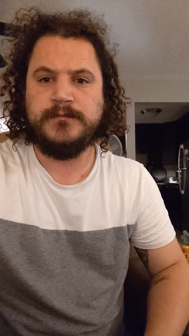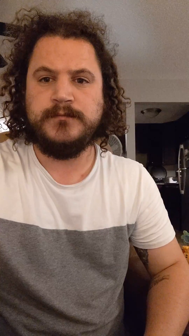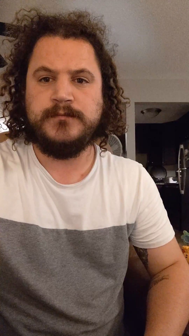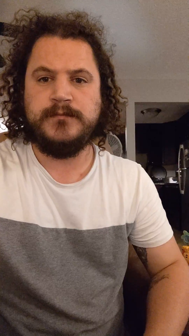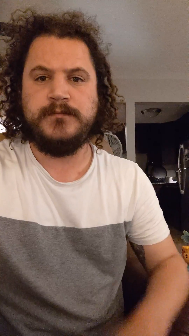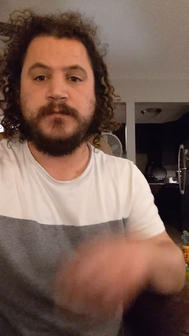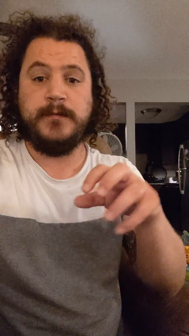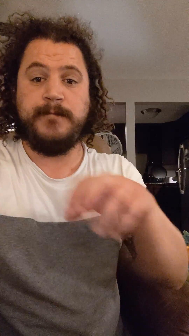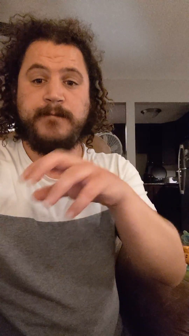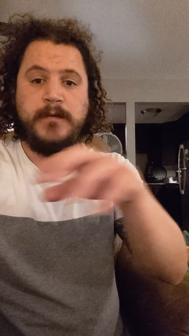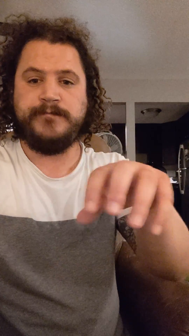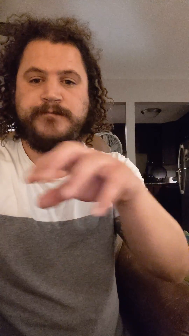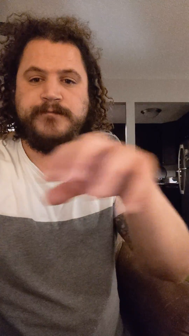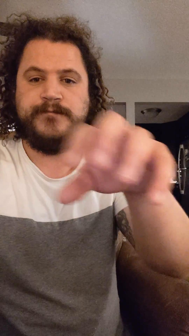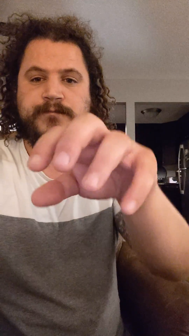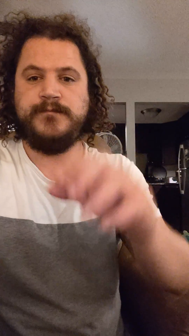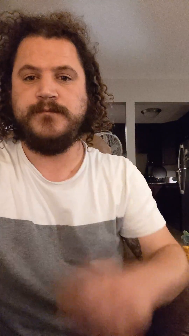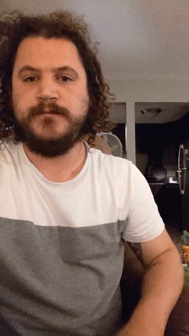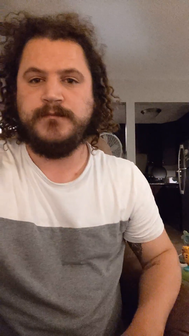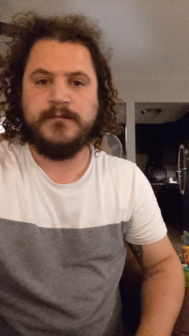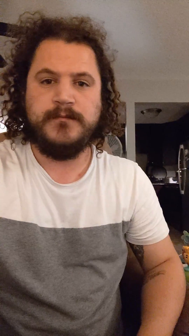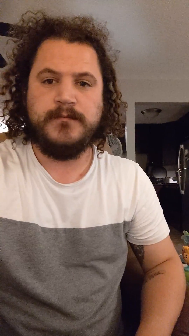block